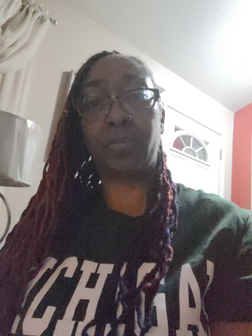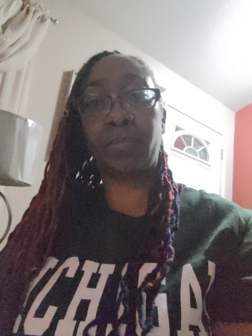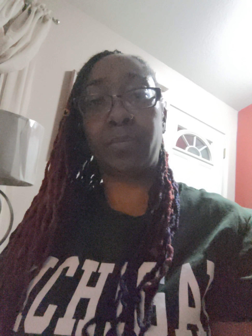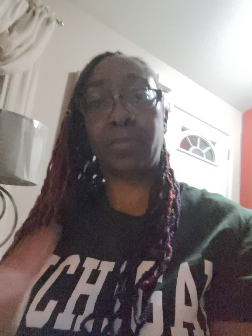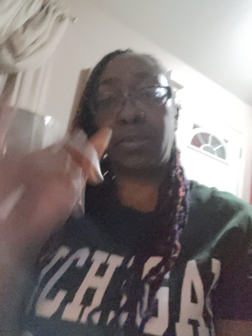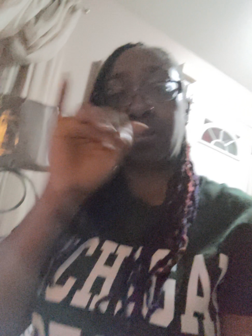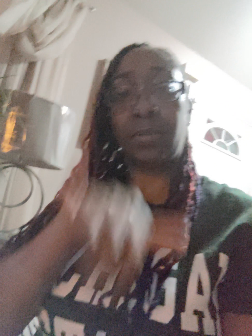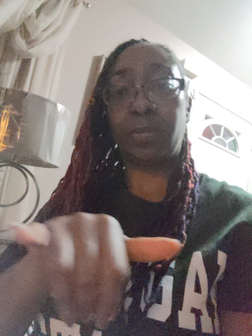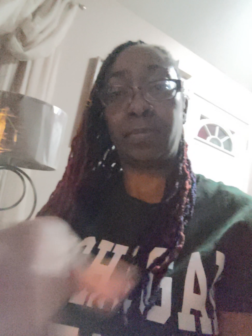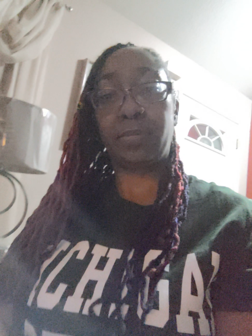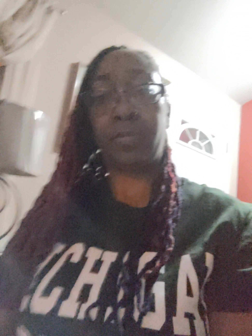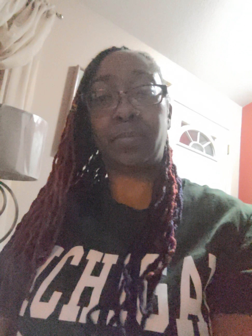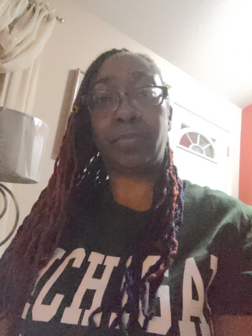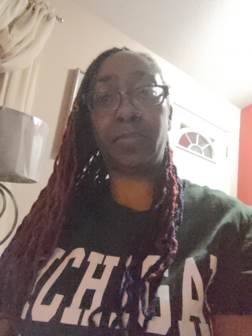stay